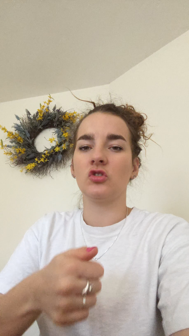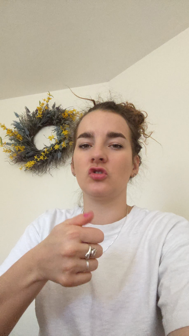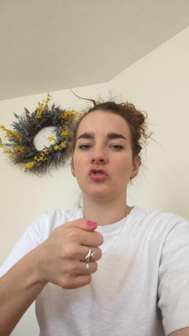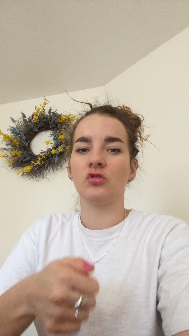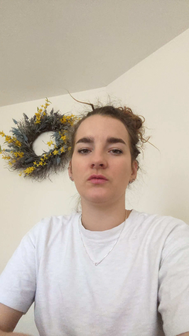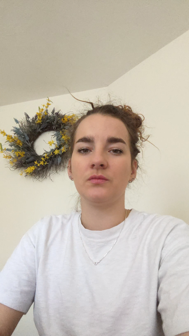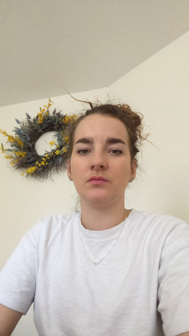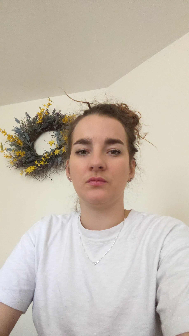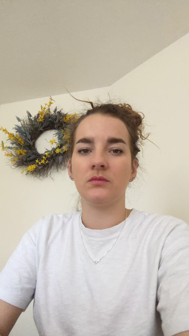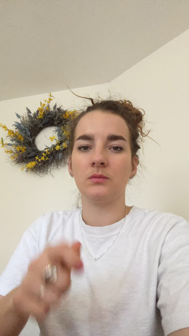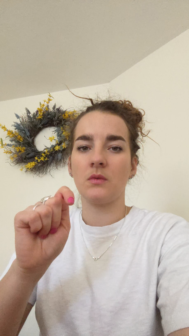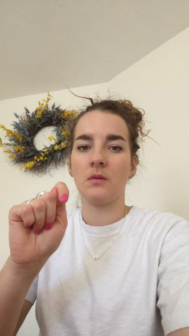bathroom